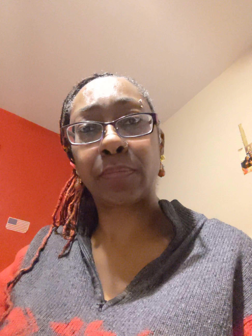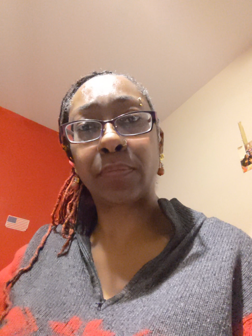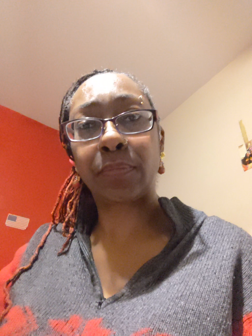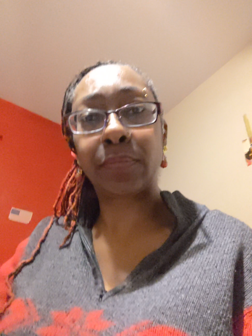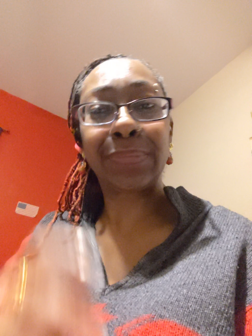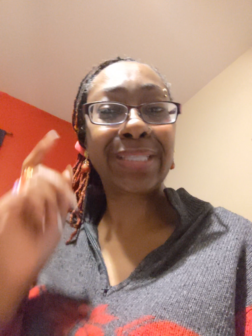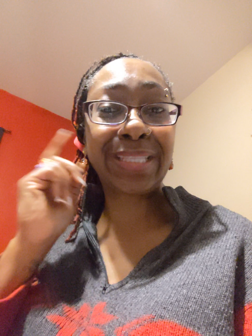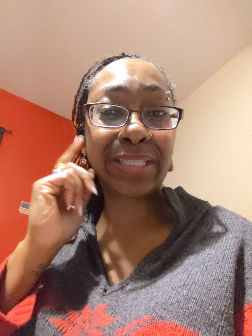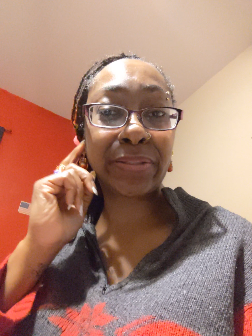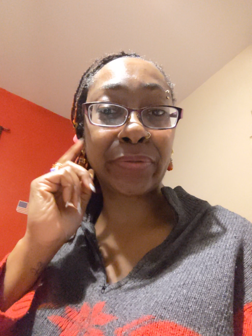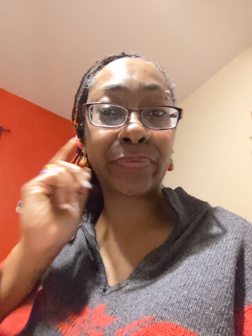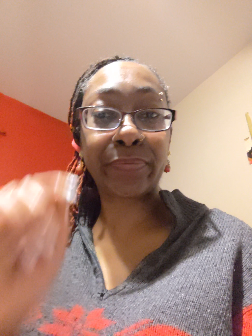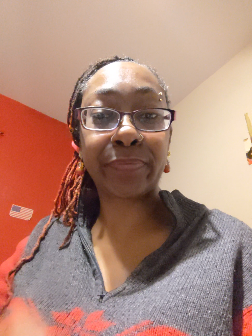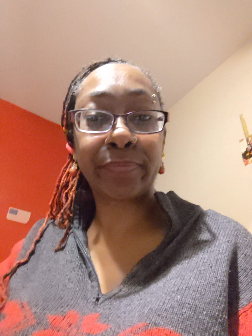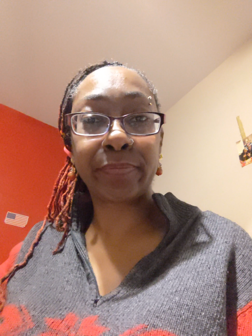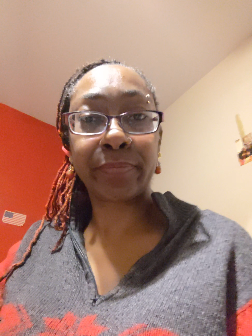ear